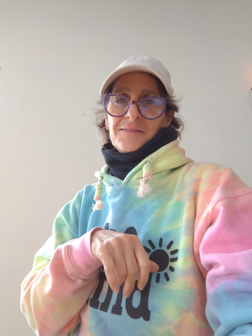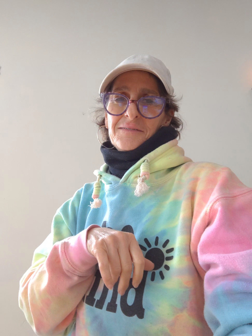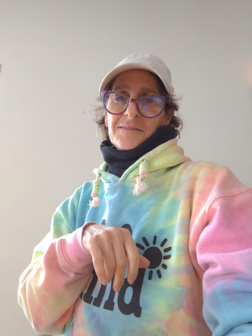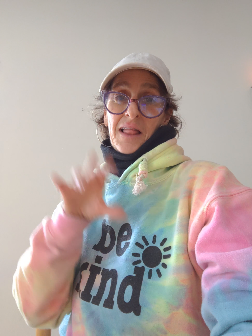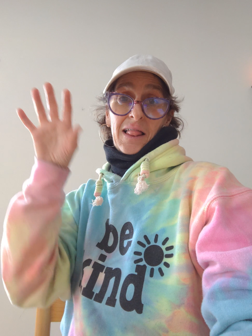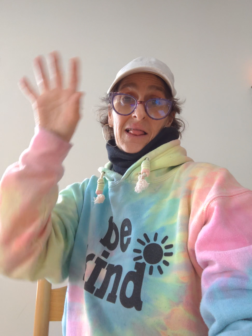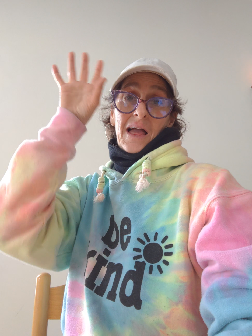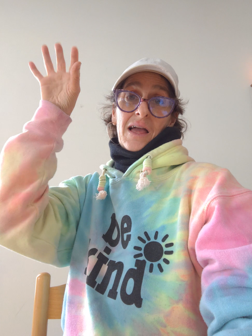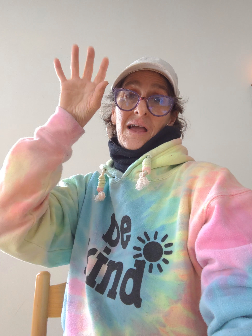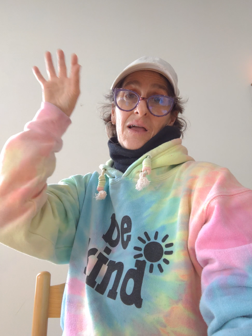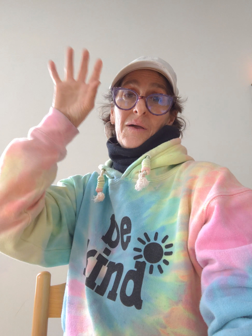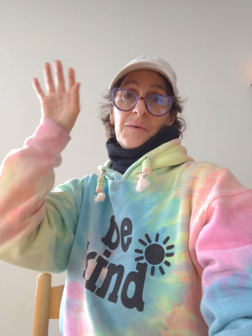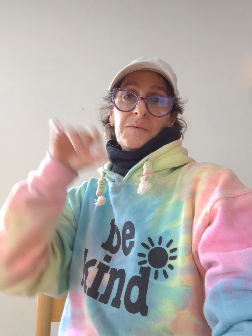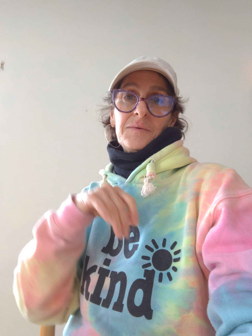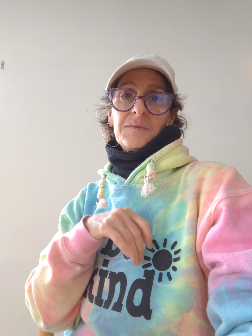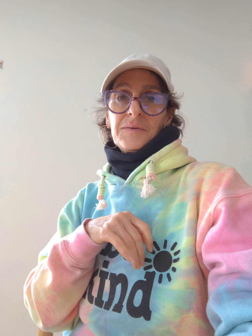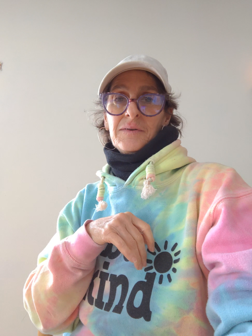cloud